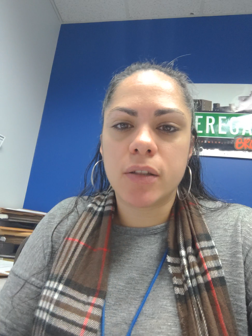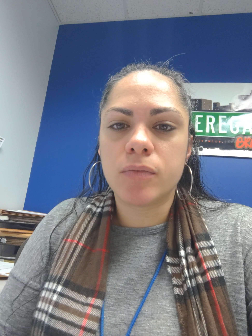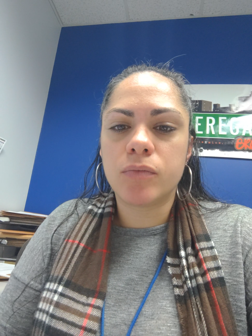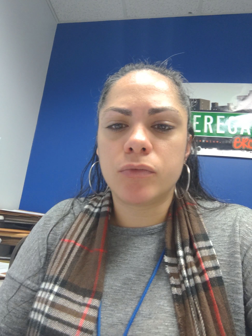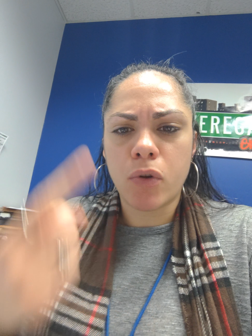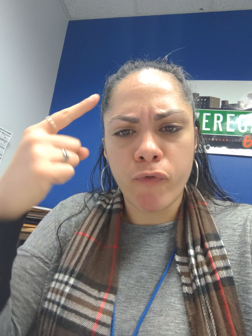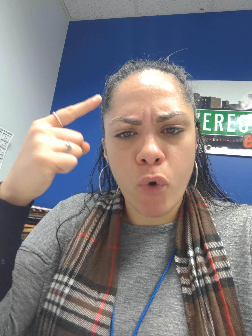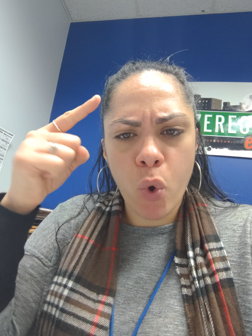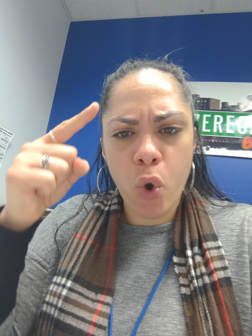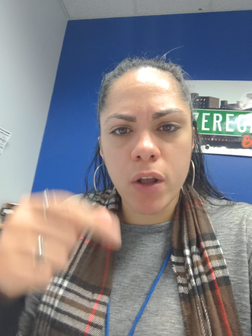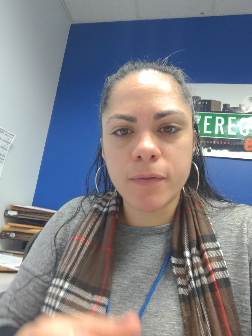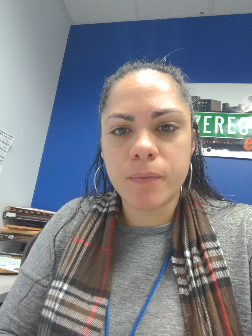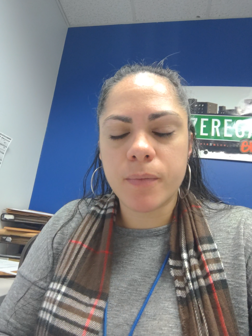for